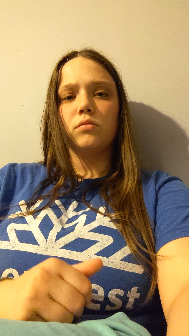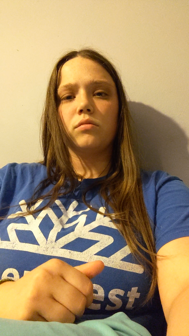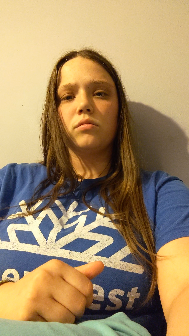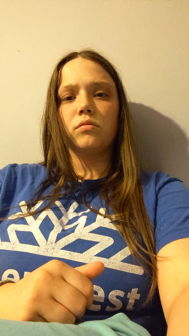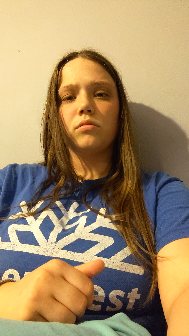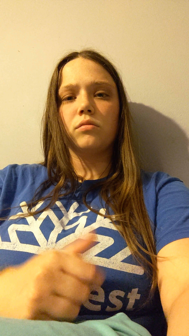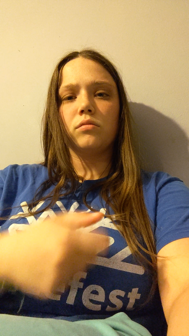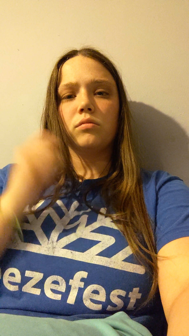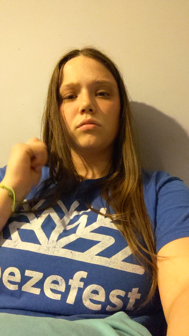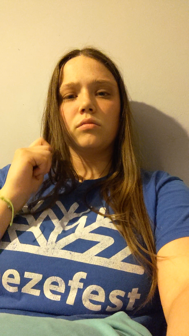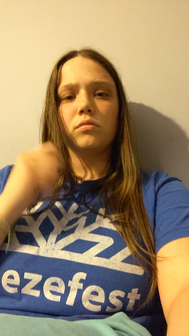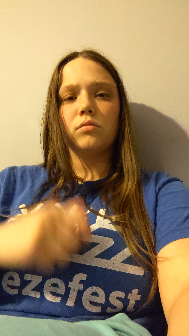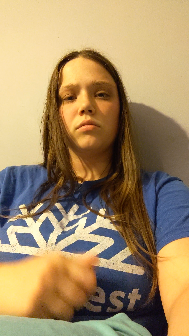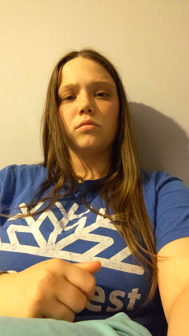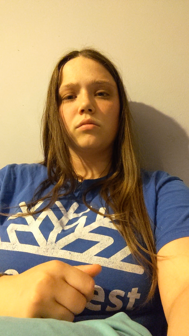pull